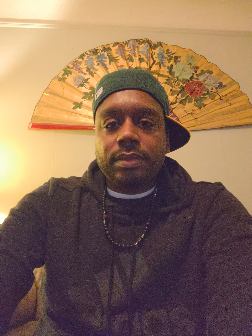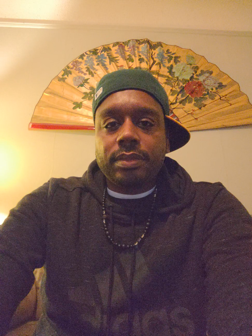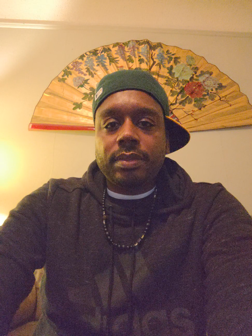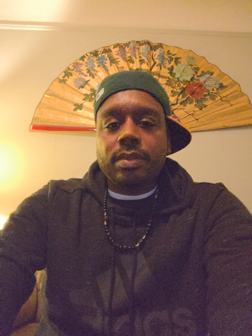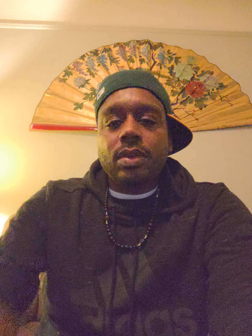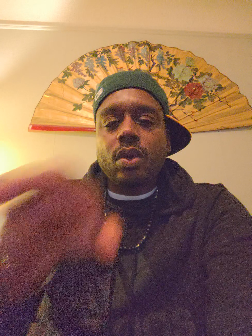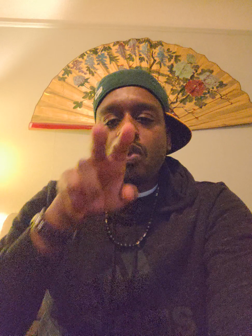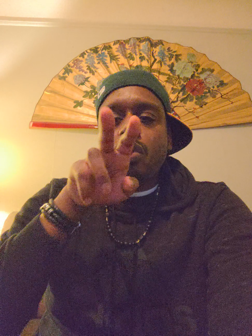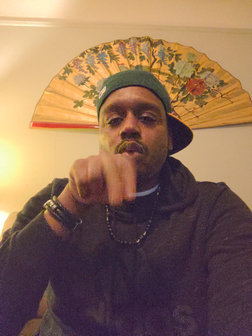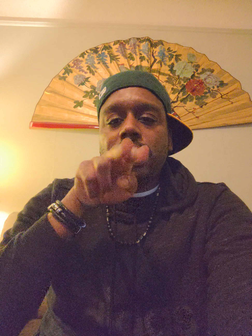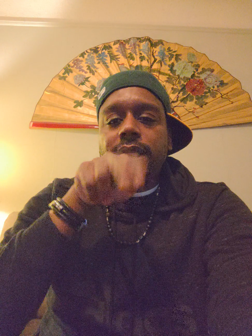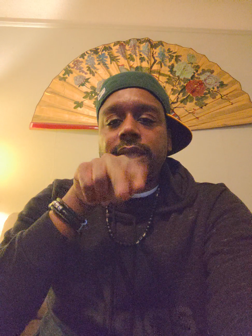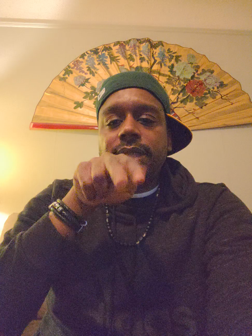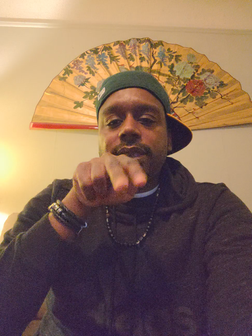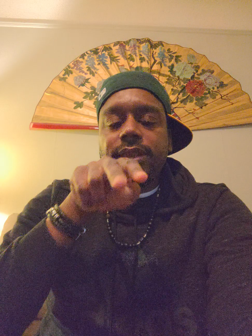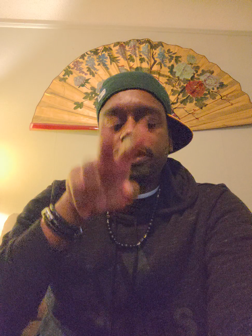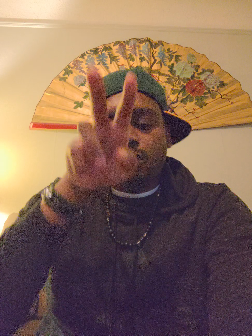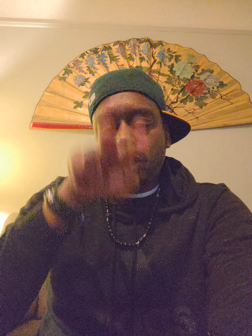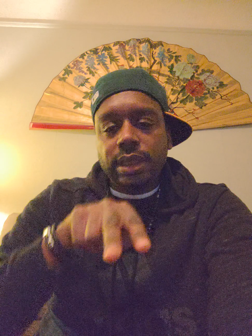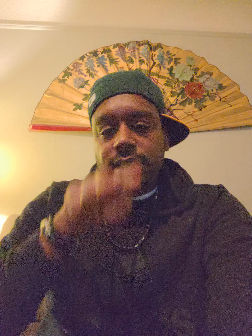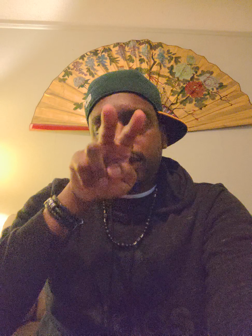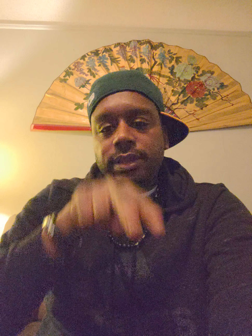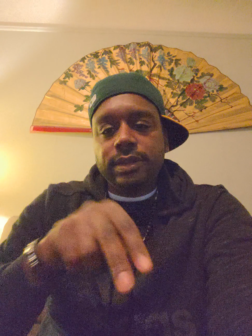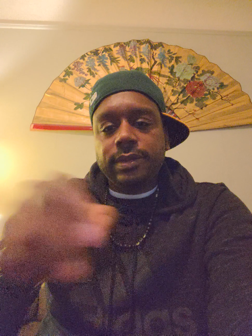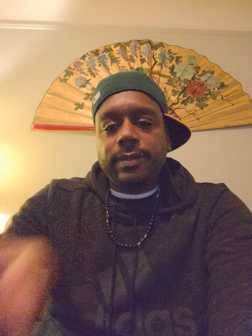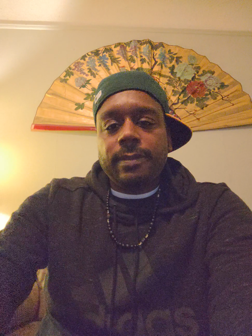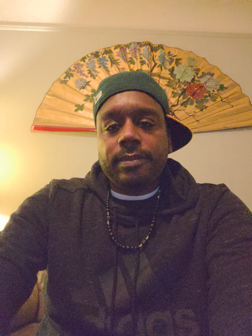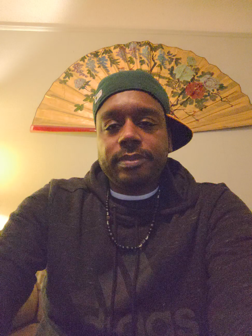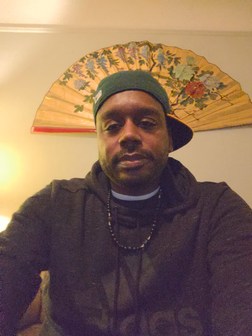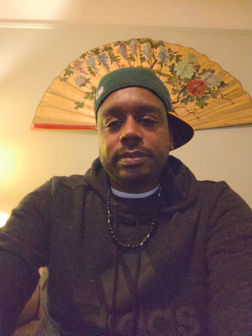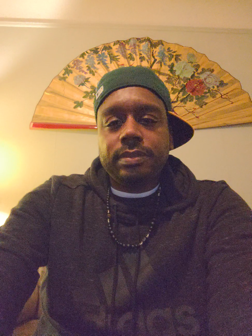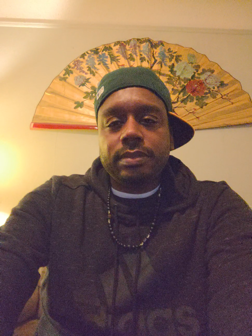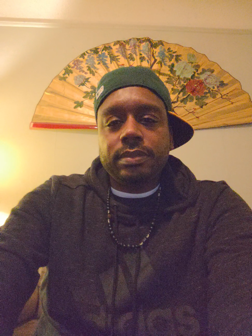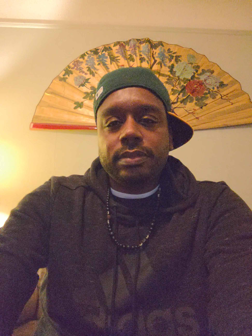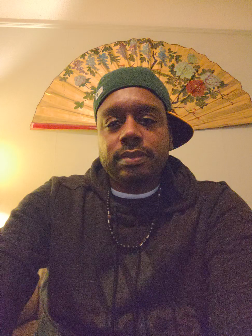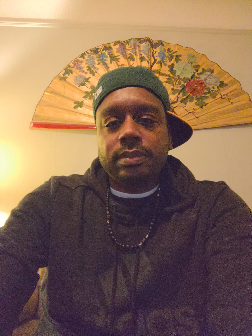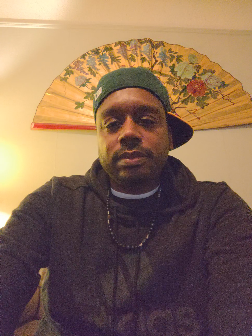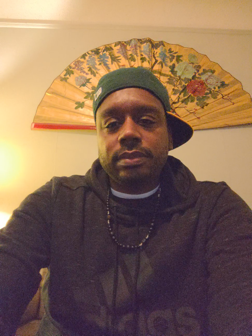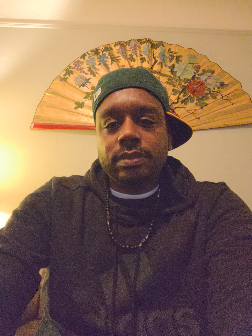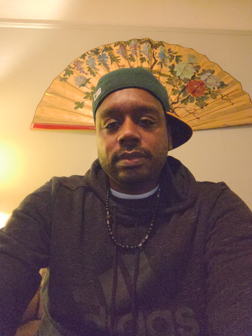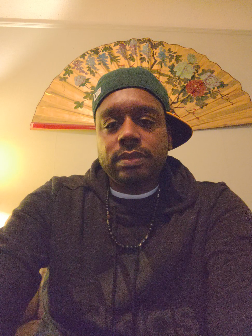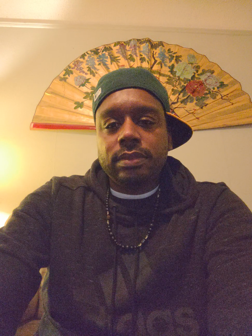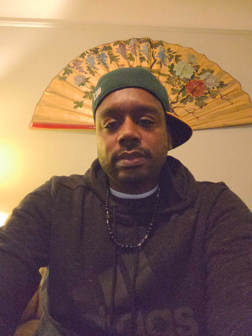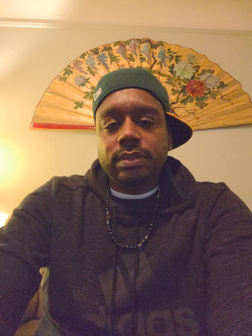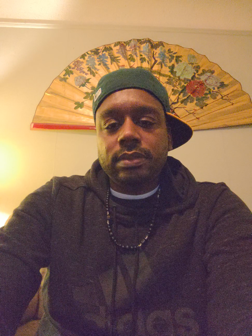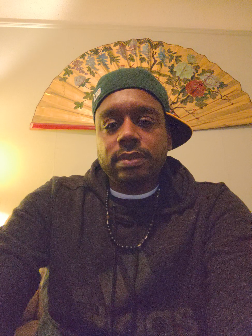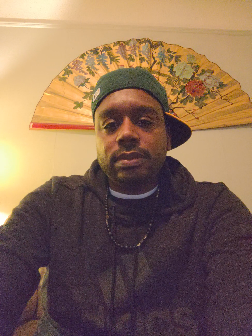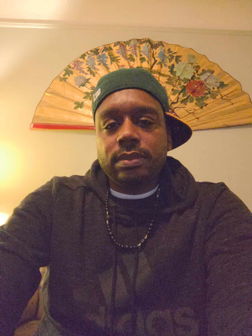read